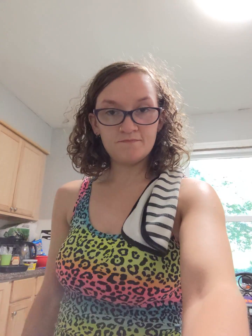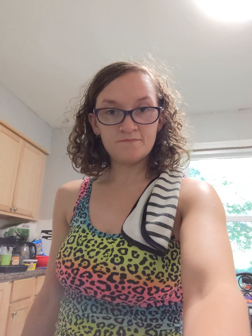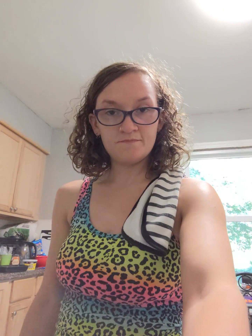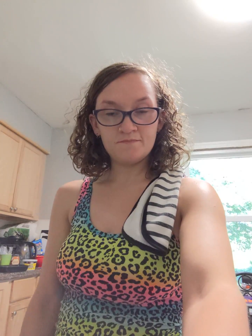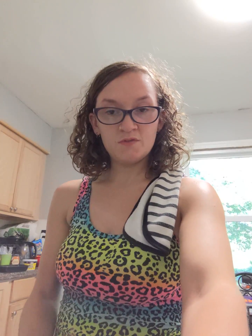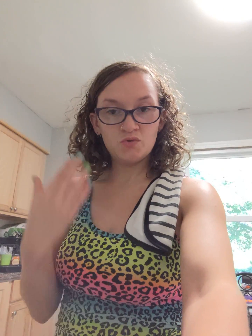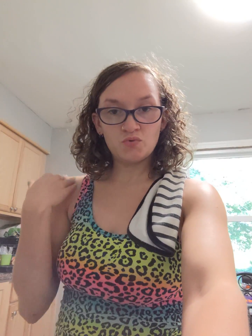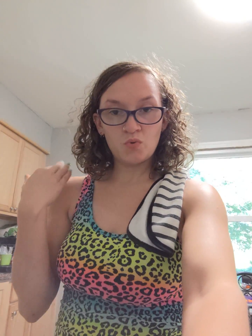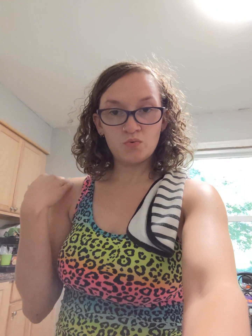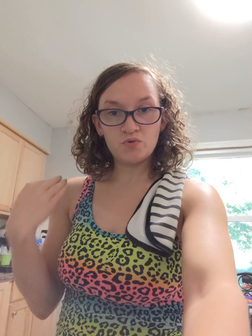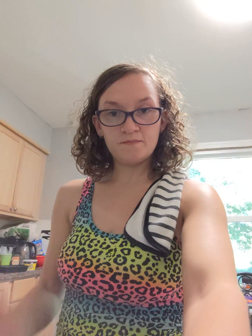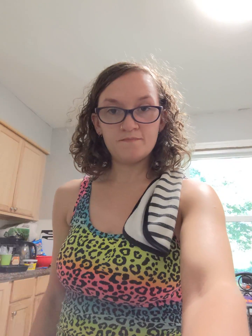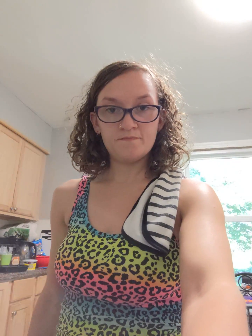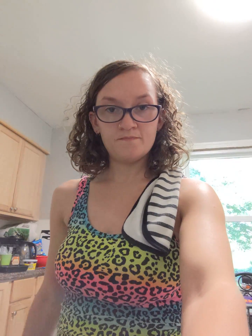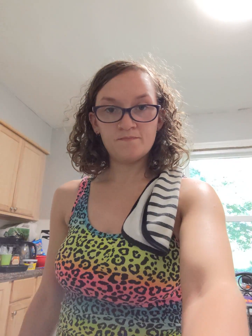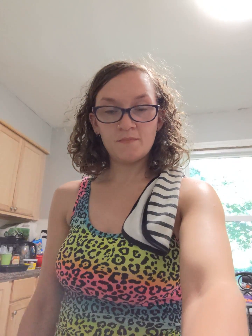shoulder